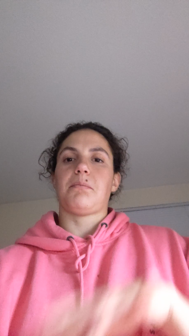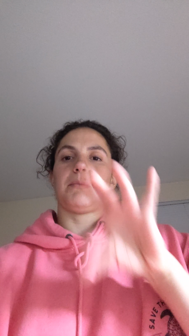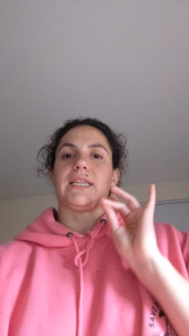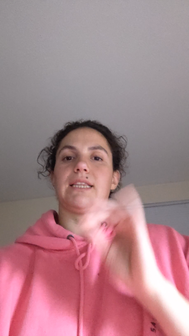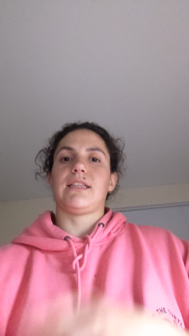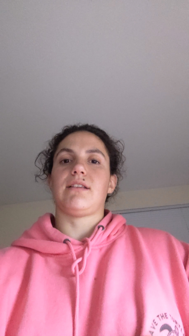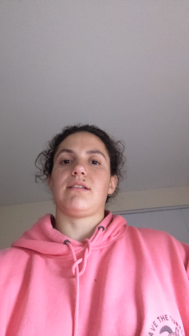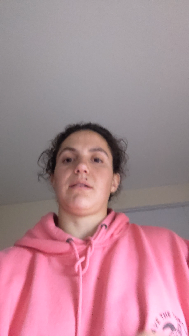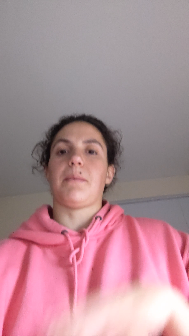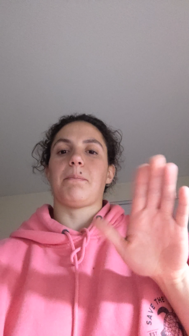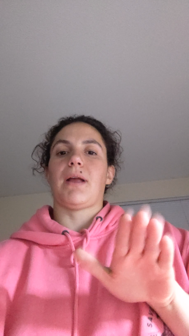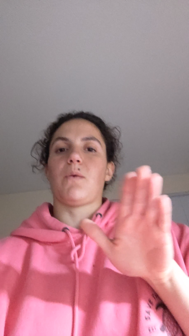penguin